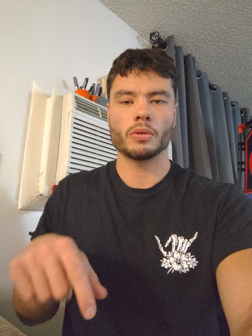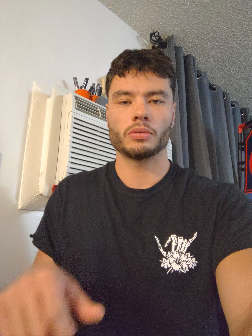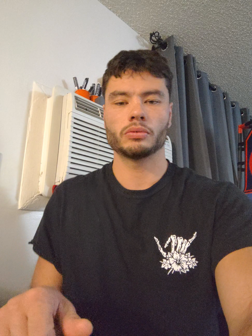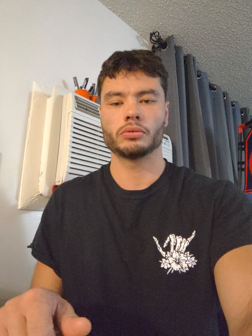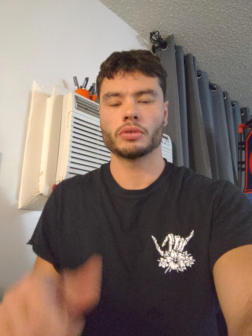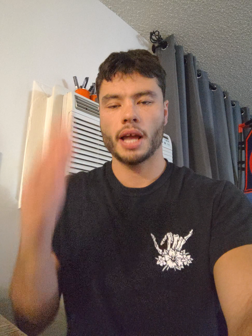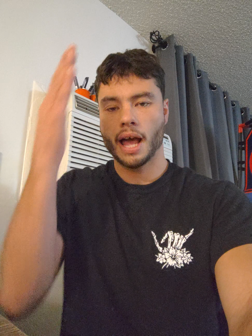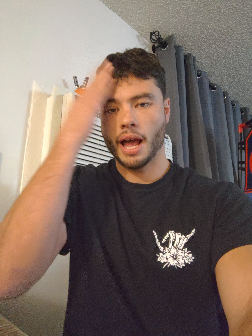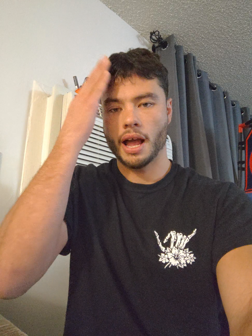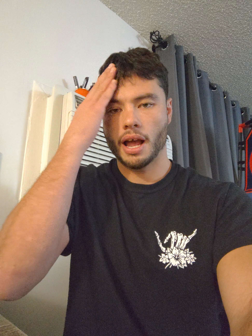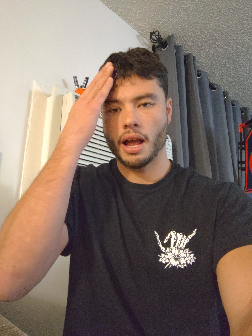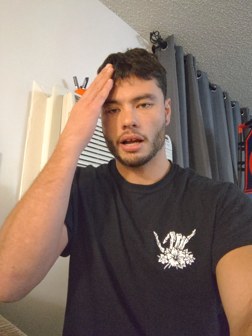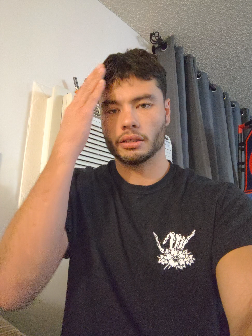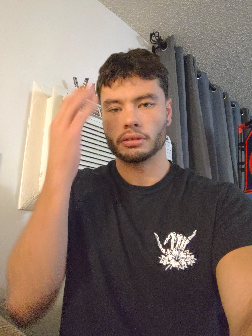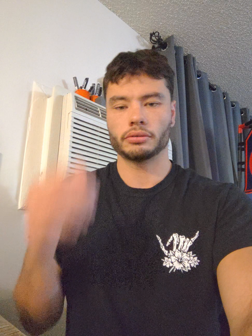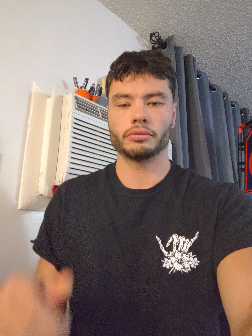hat